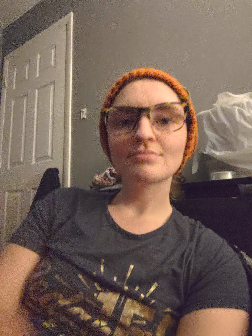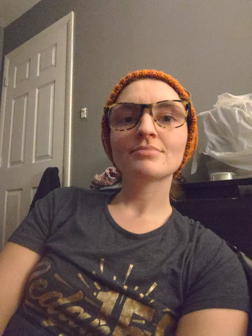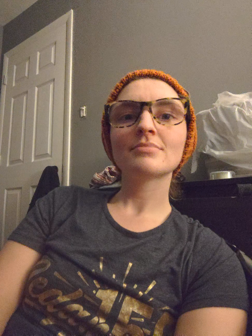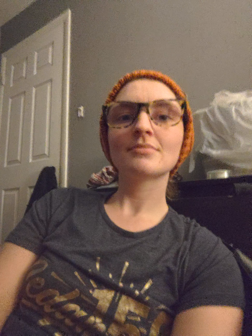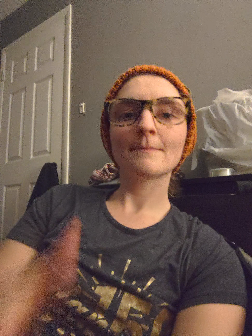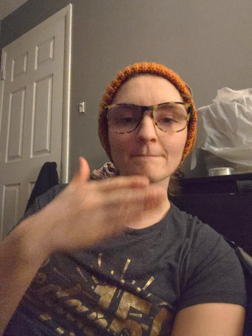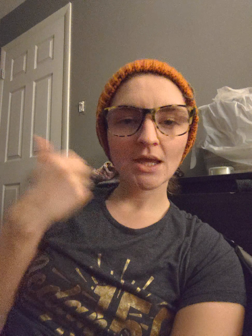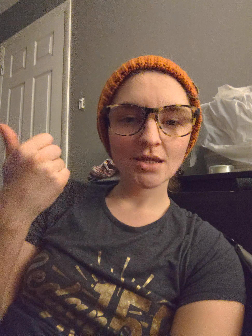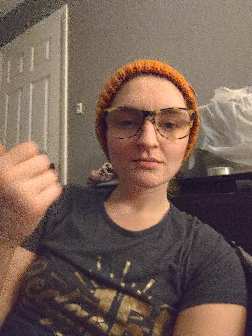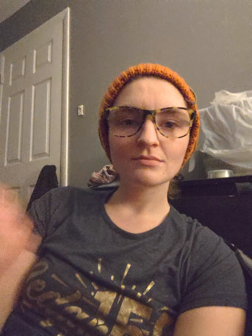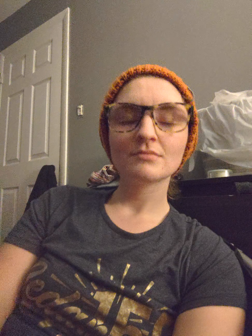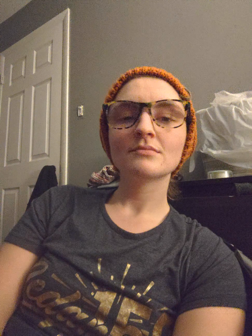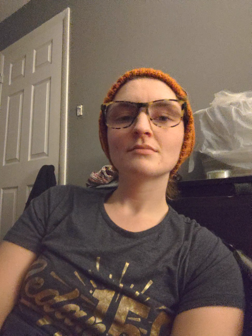better